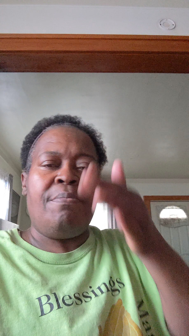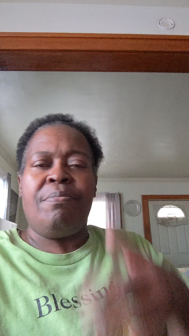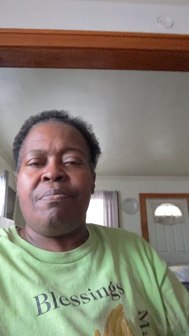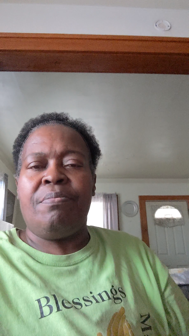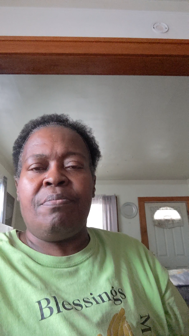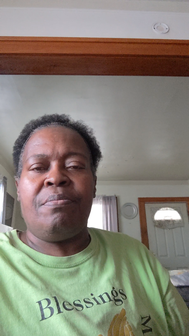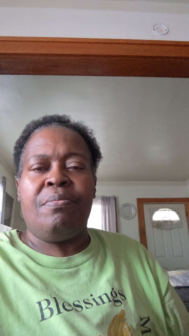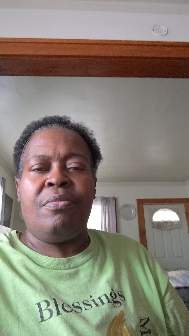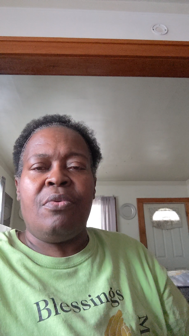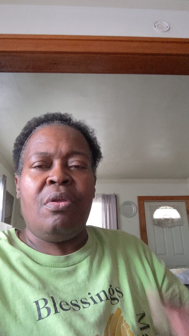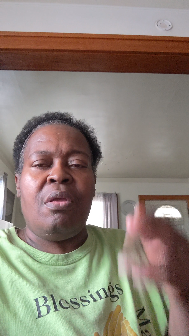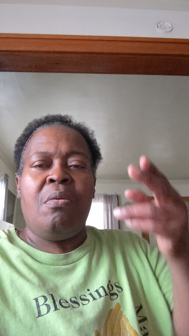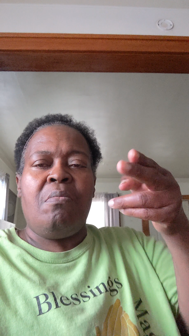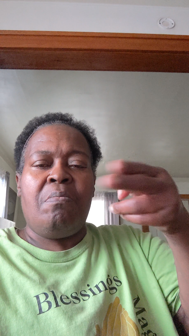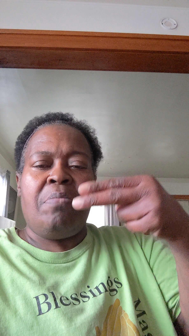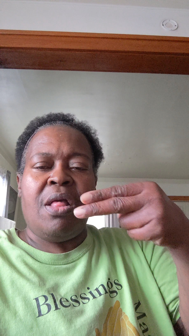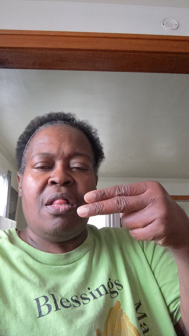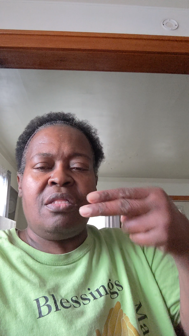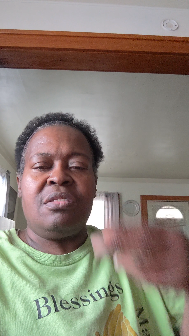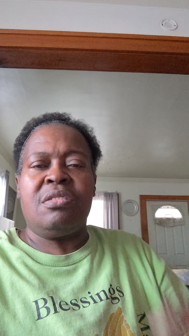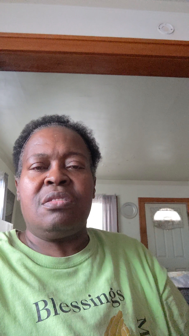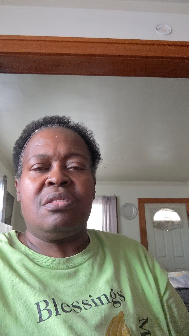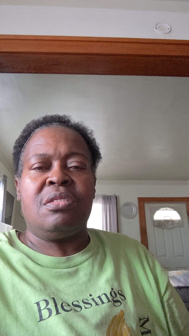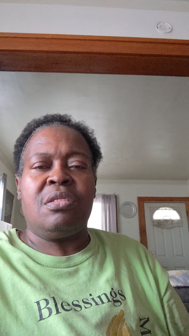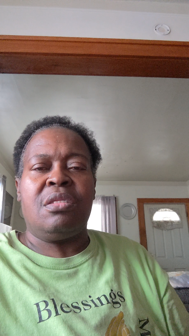belt